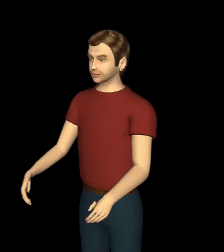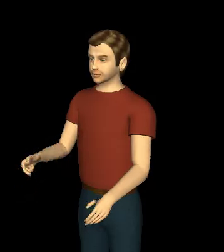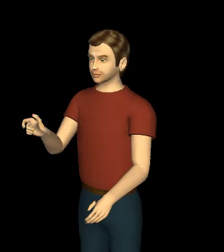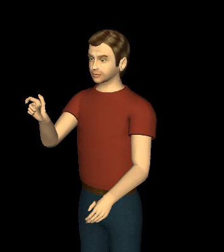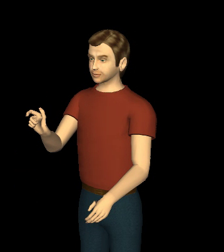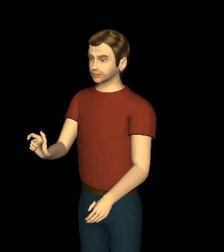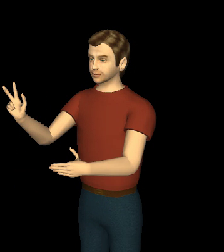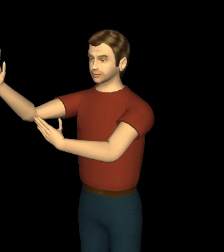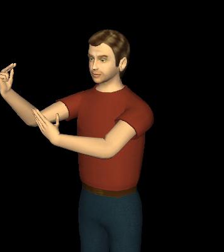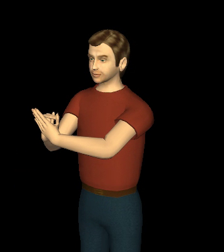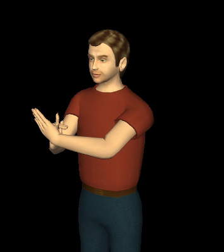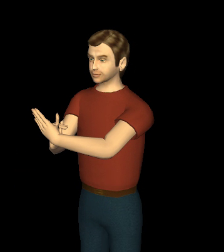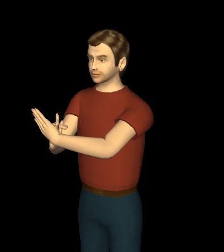فنان